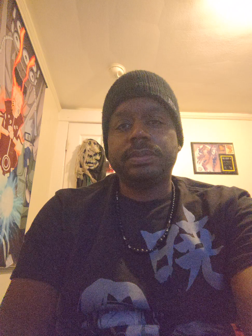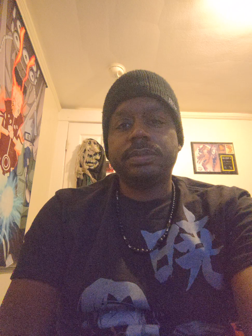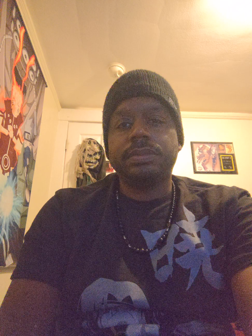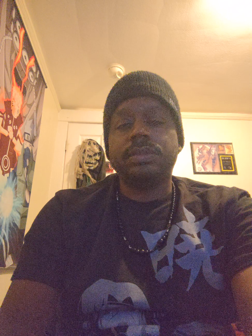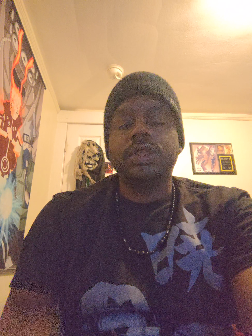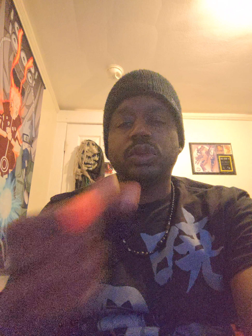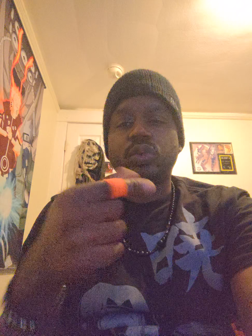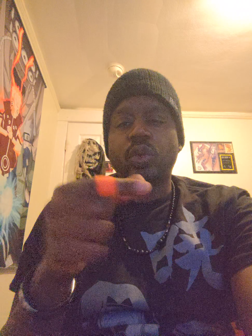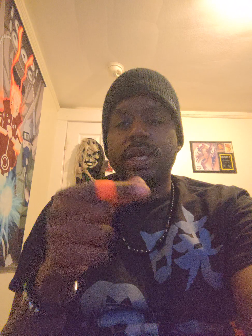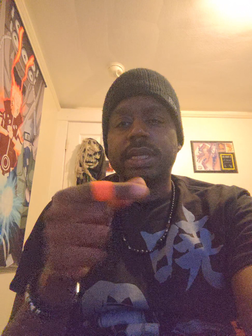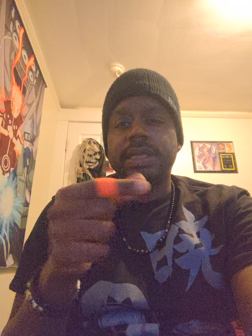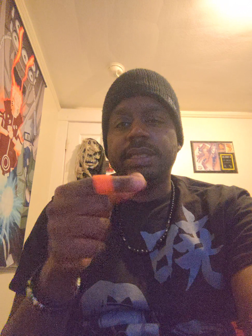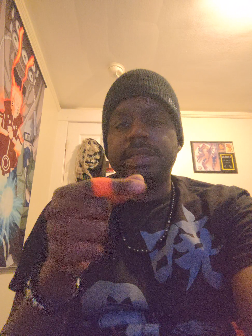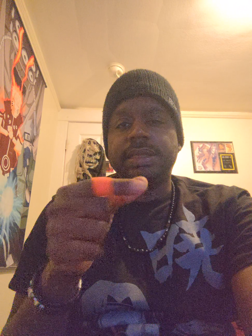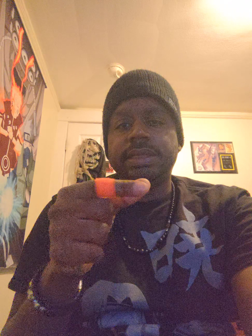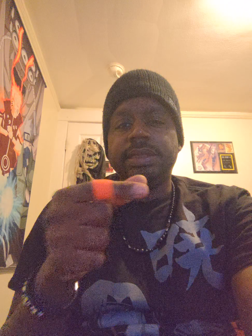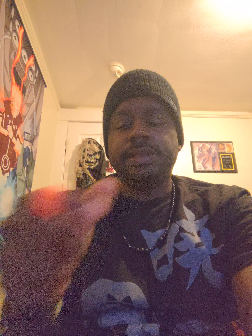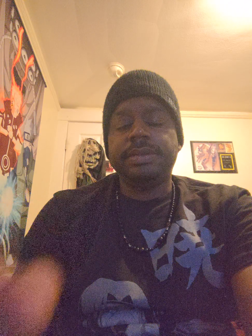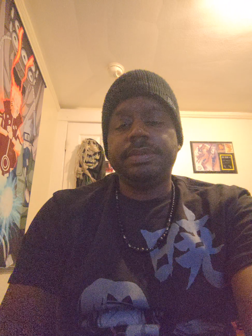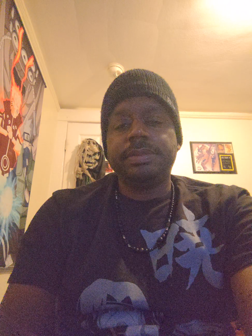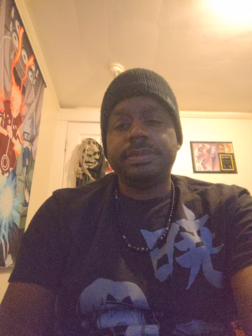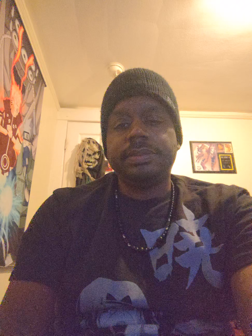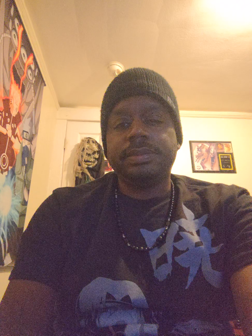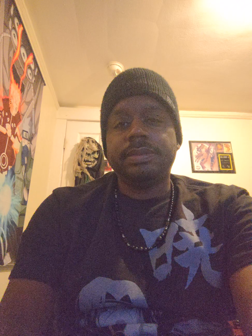green